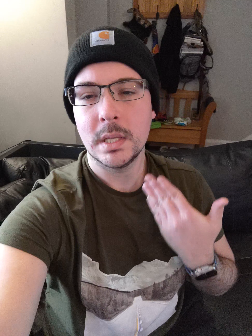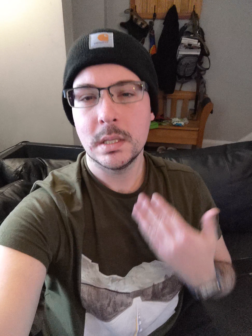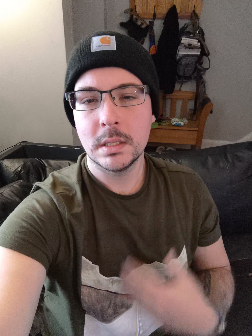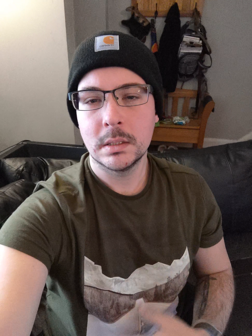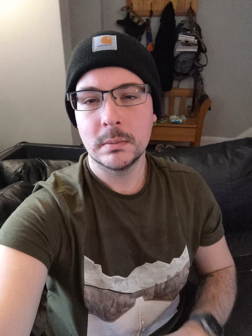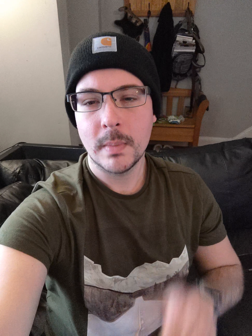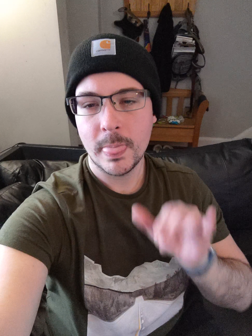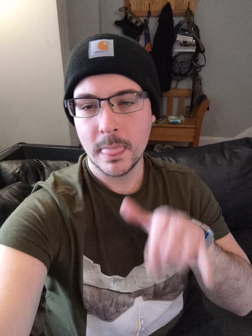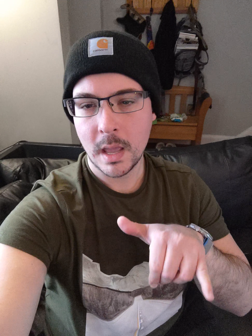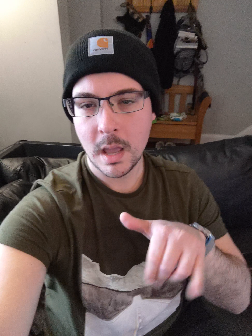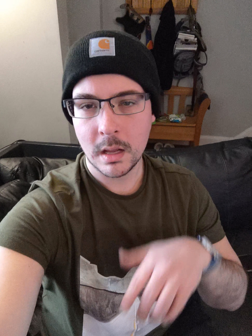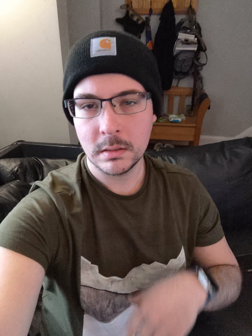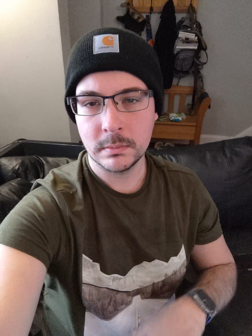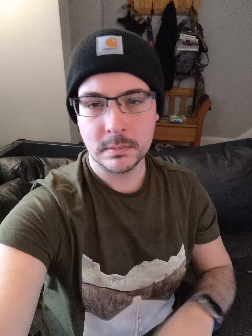that